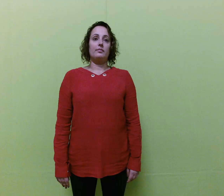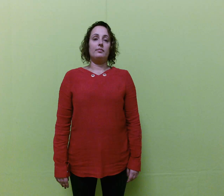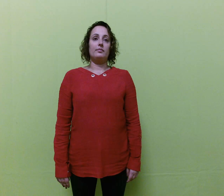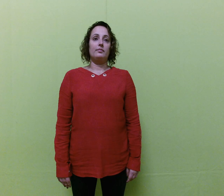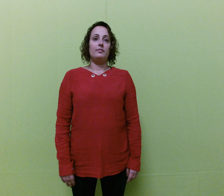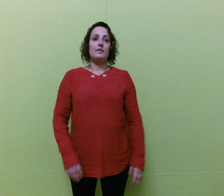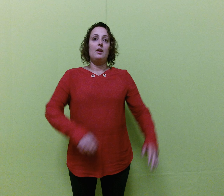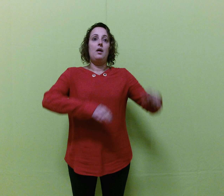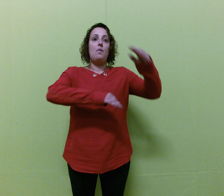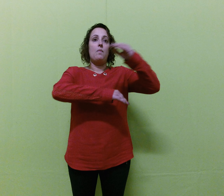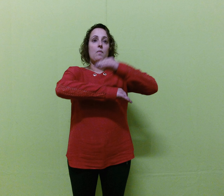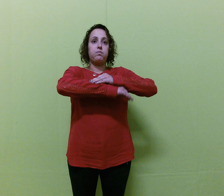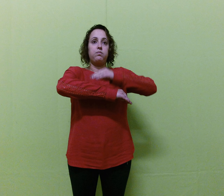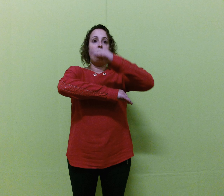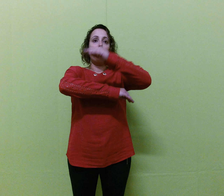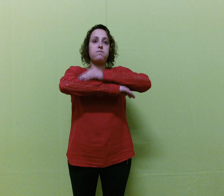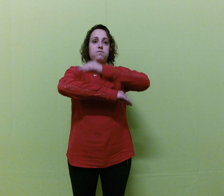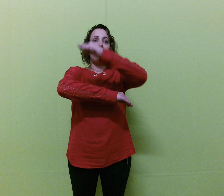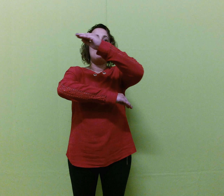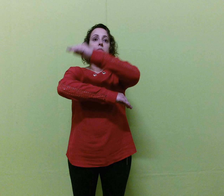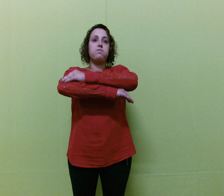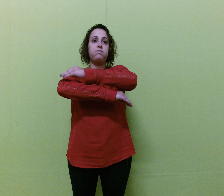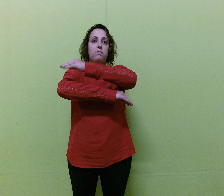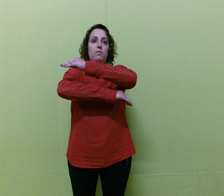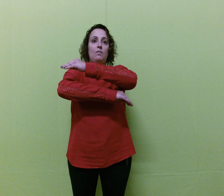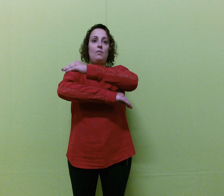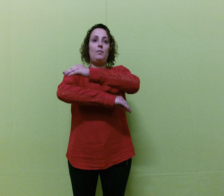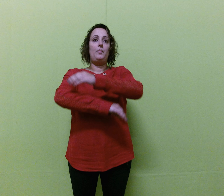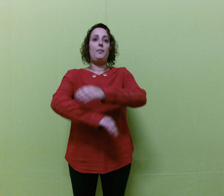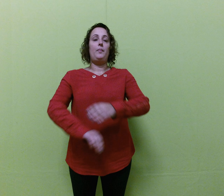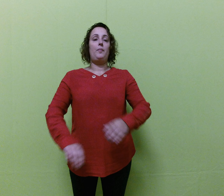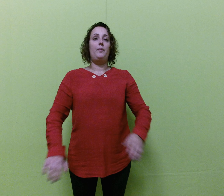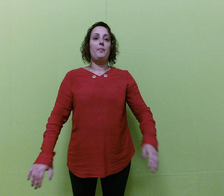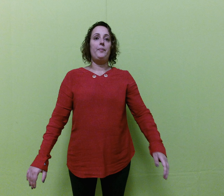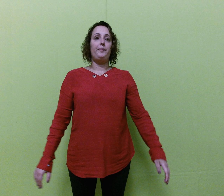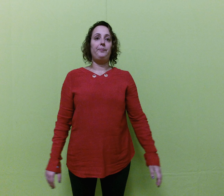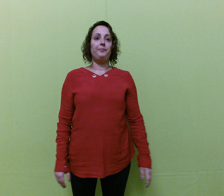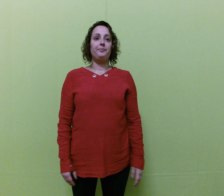sapo